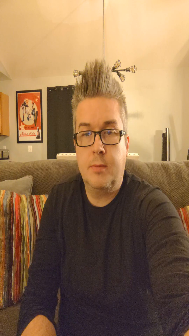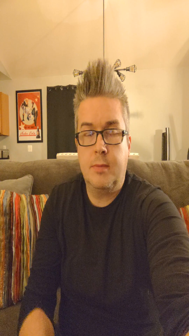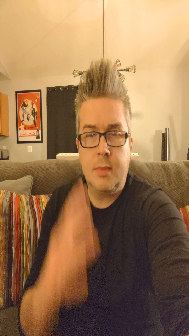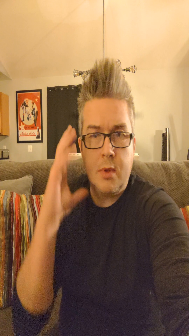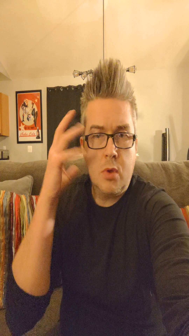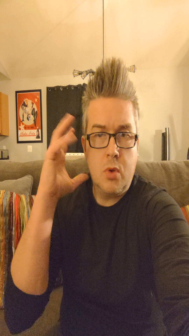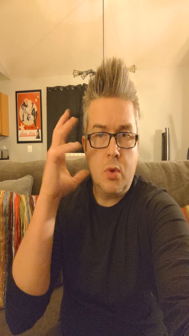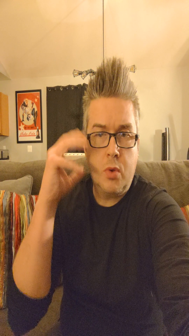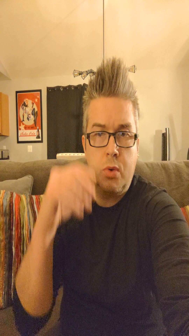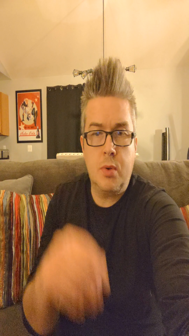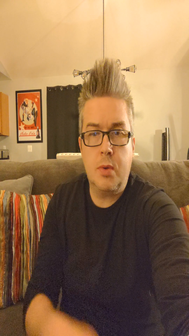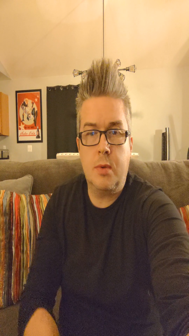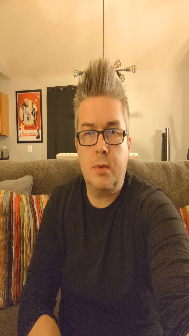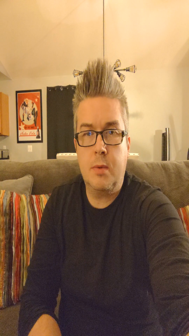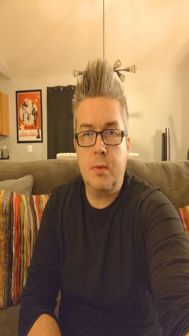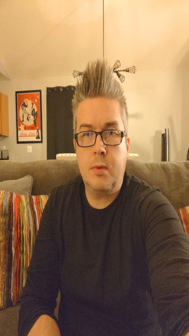radio